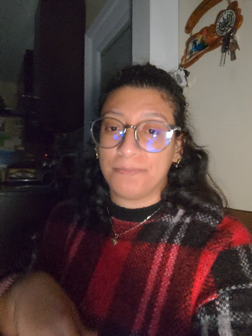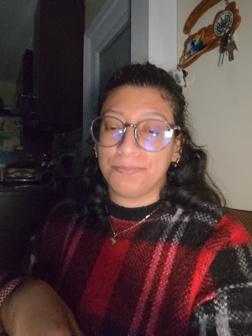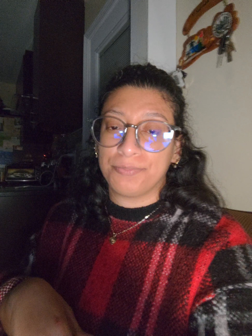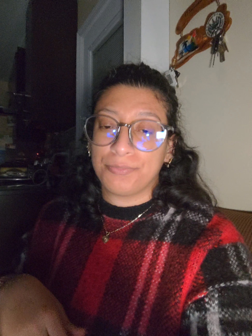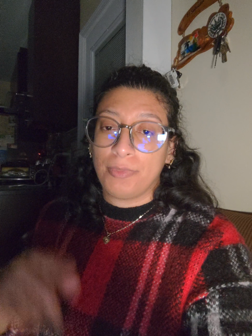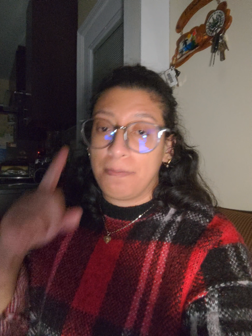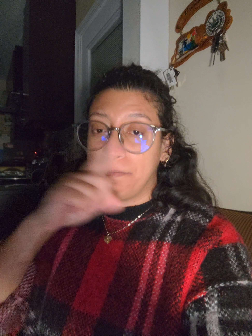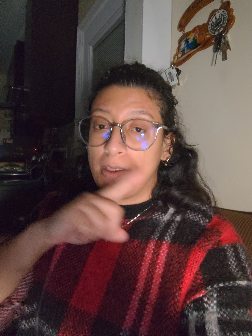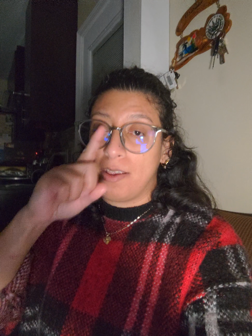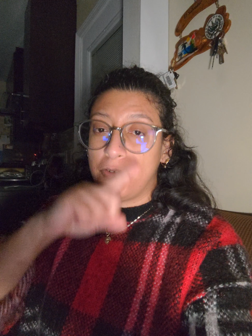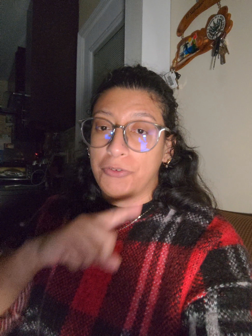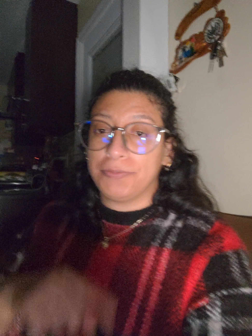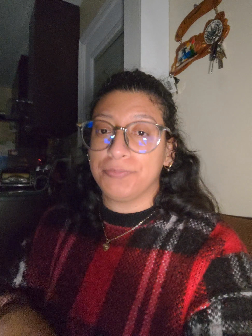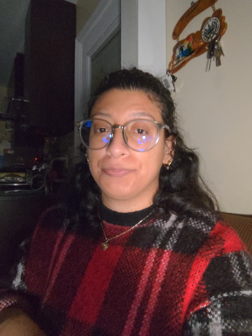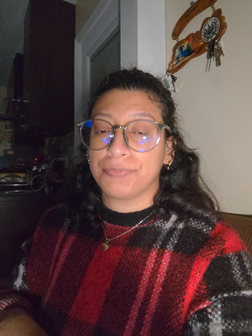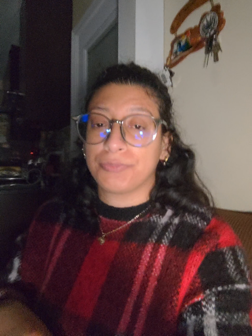mouse